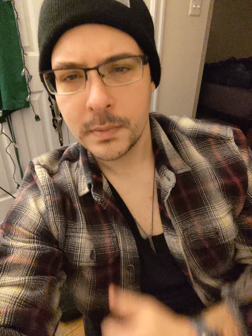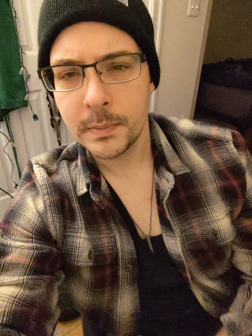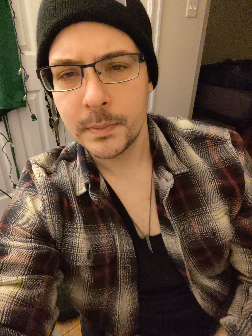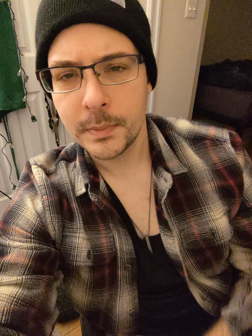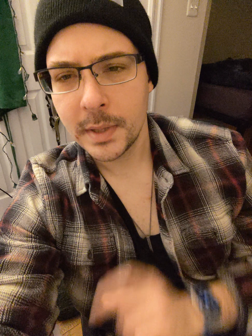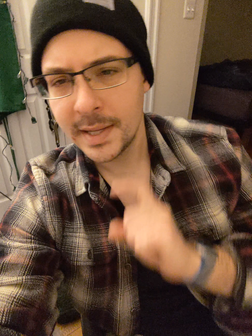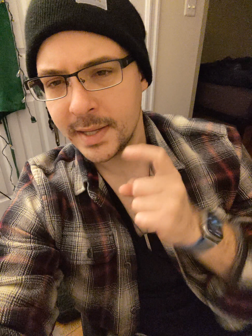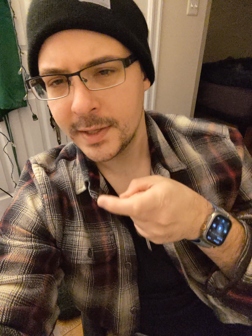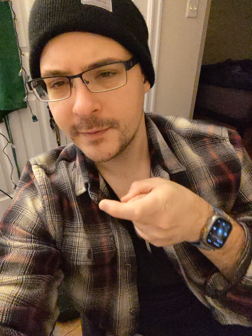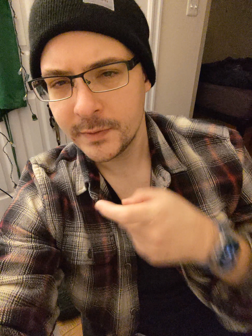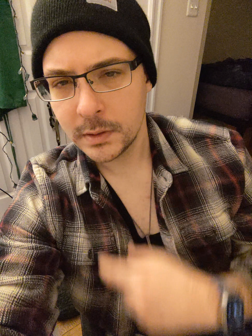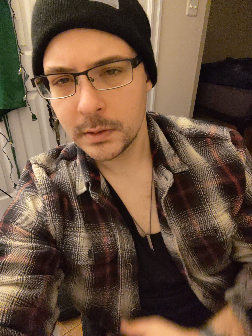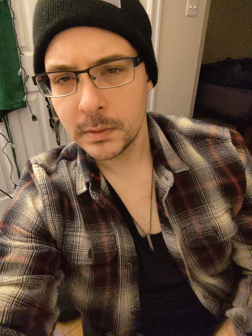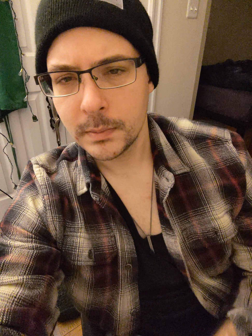gift